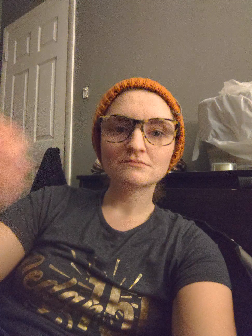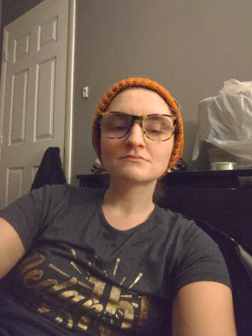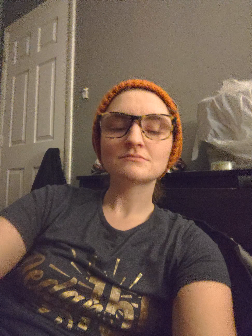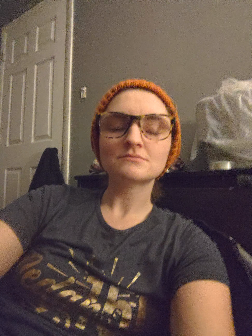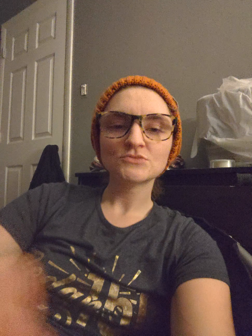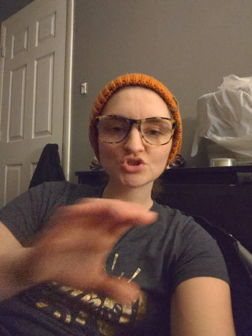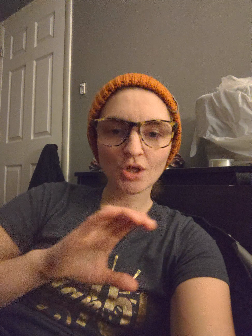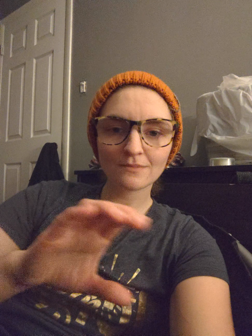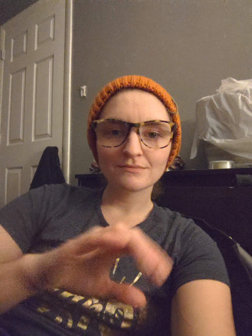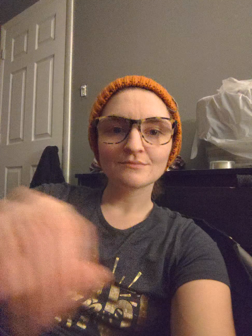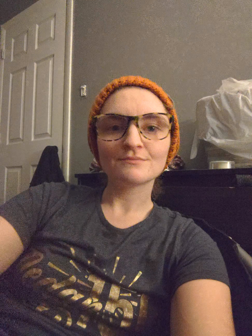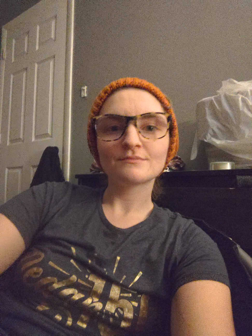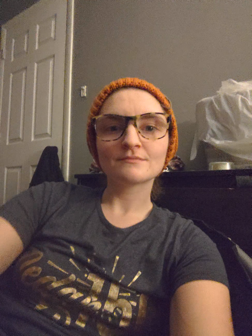chocolate